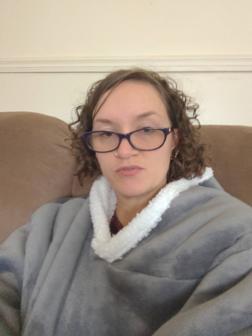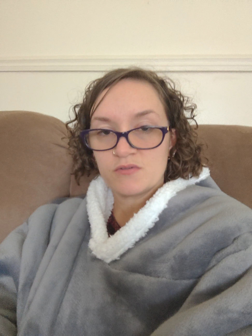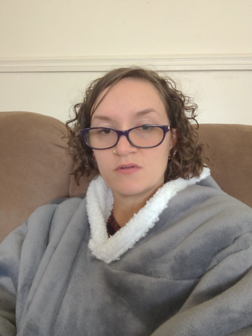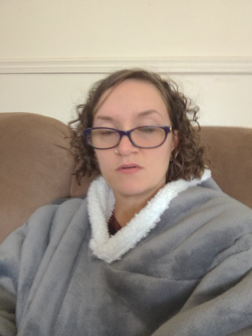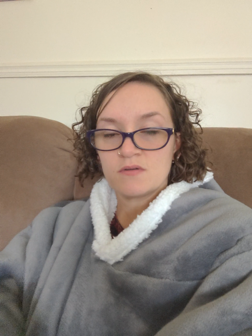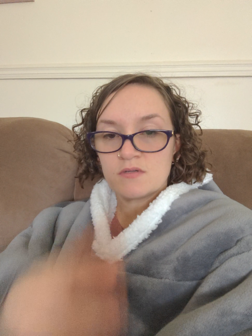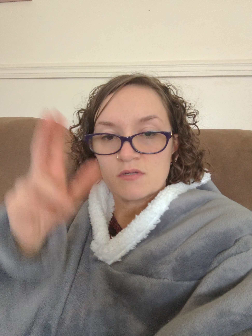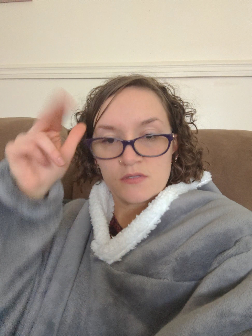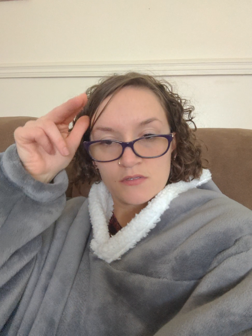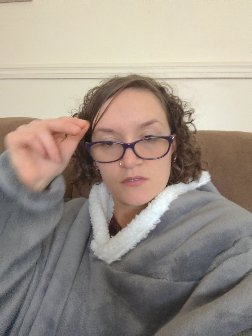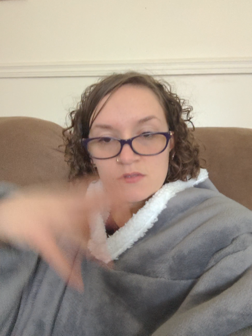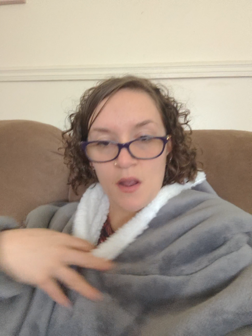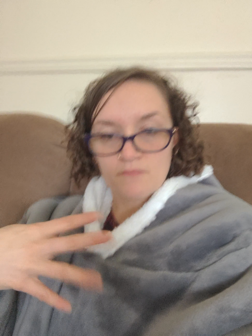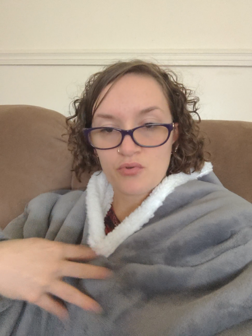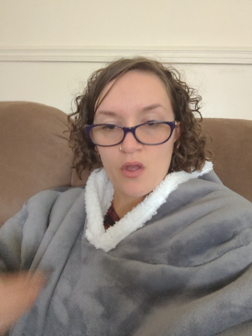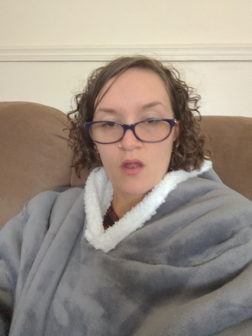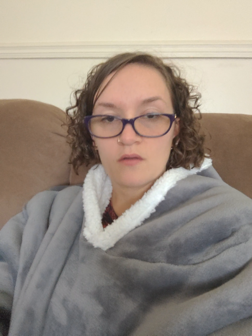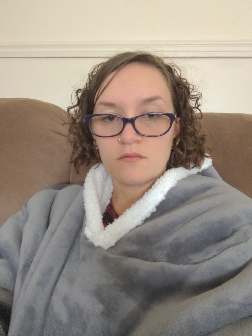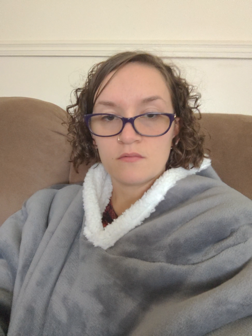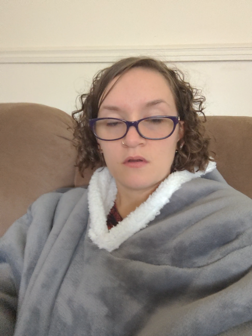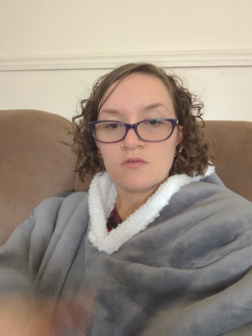zebra